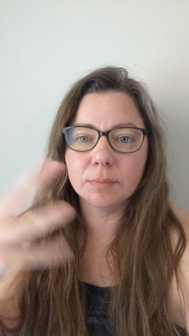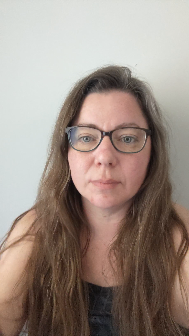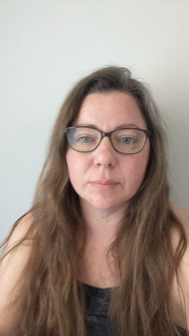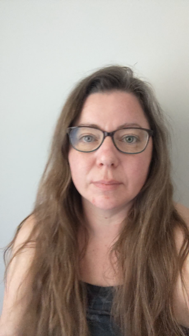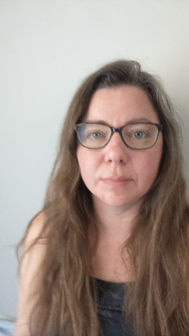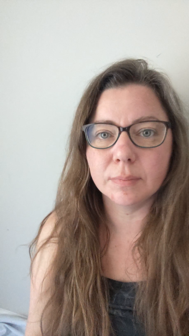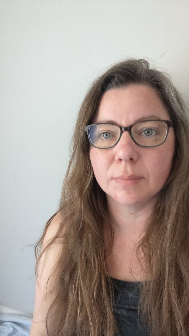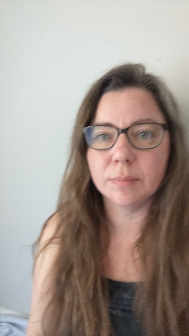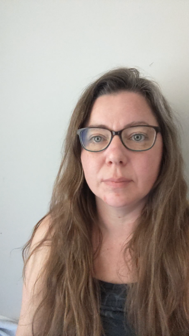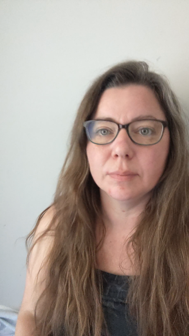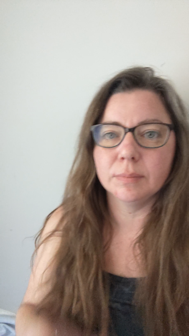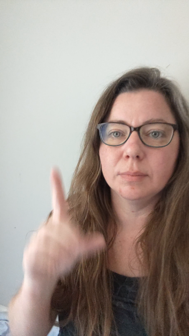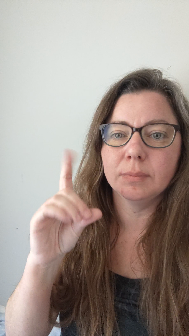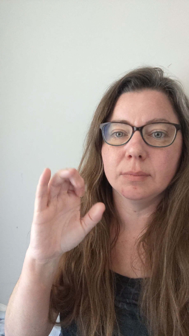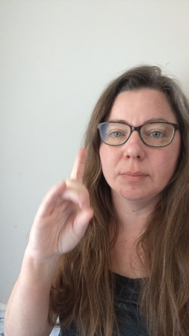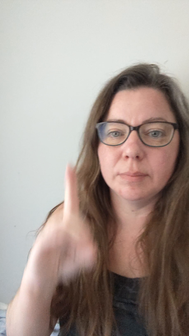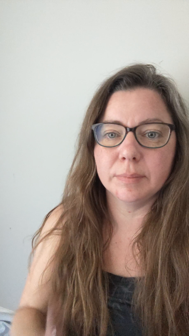did